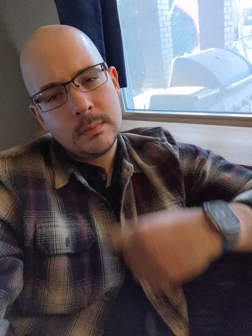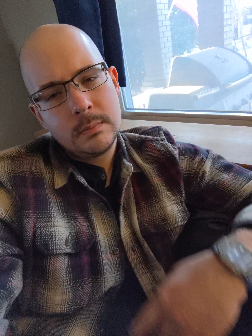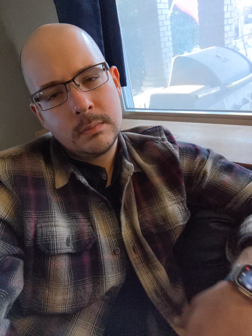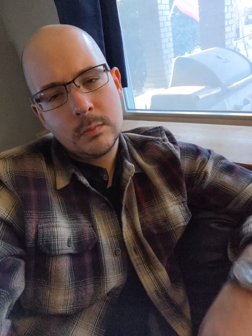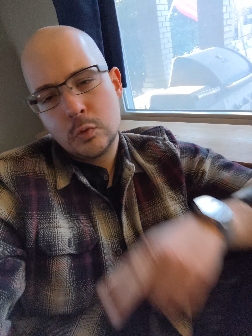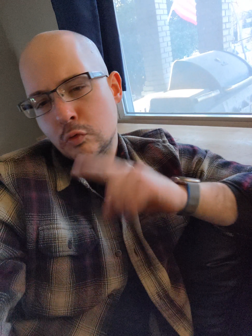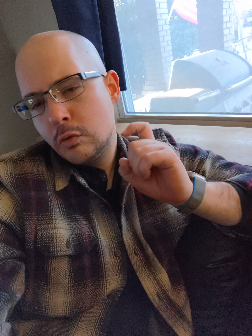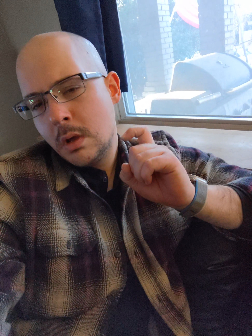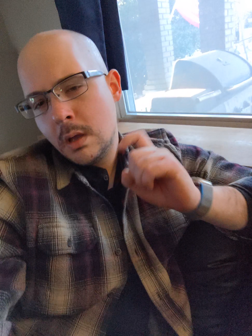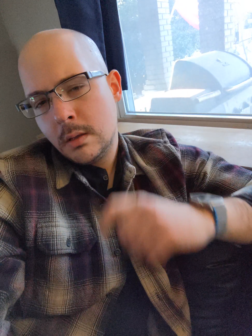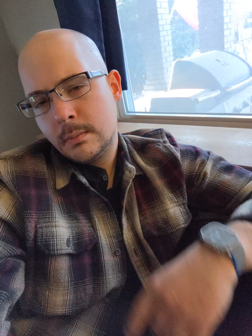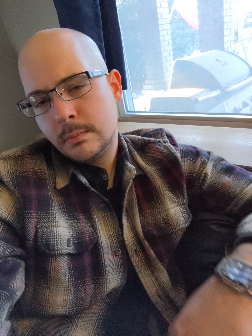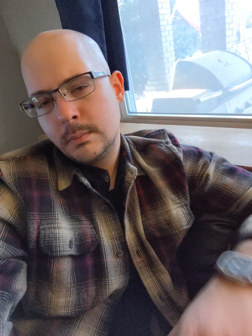dry